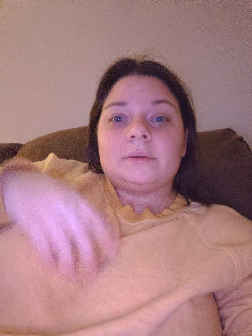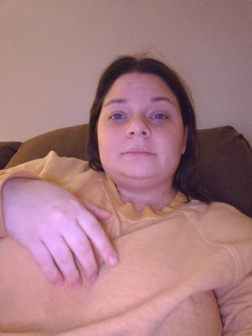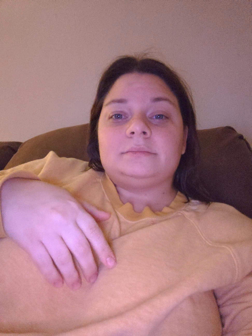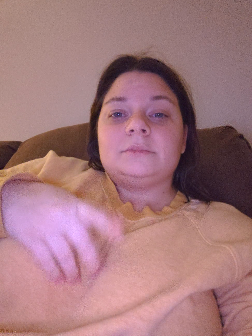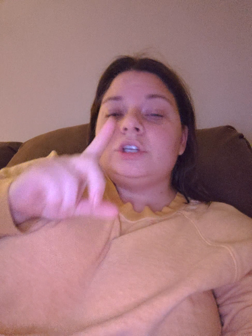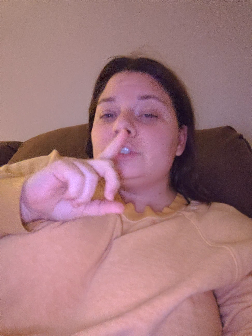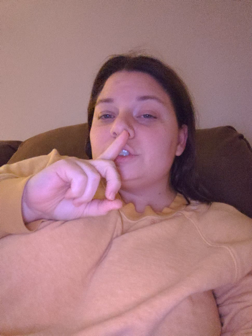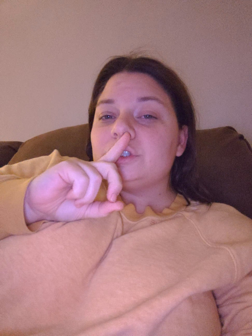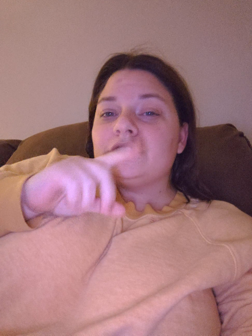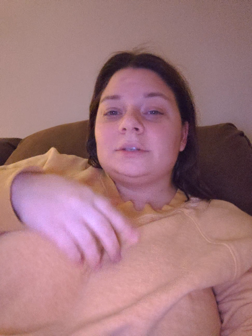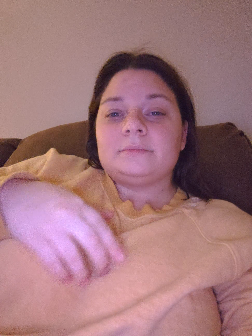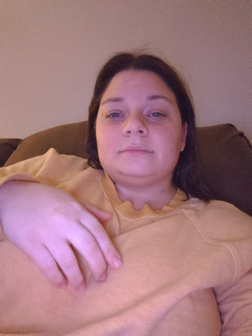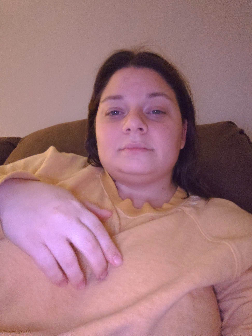shhh